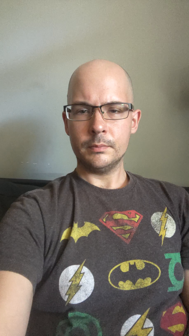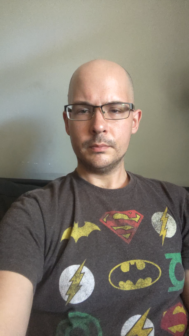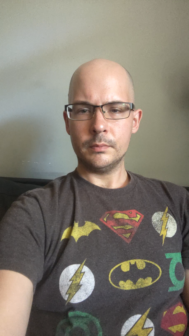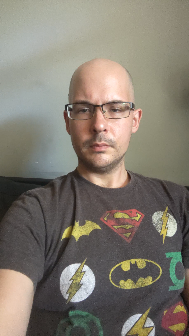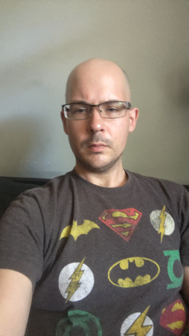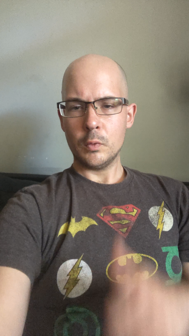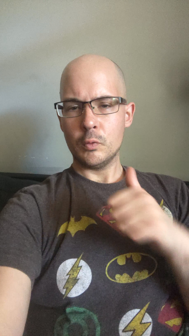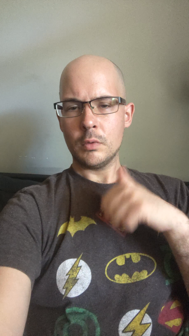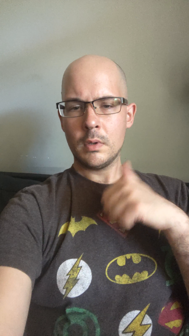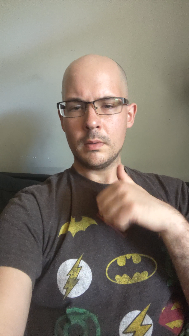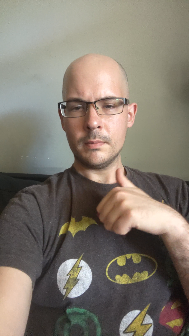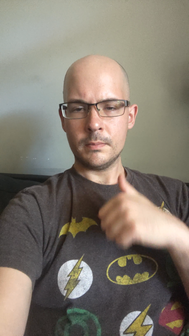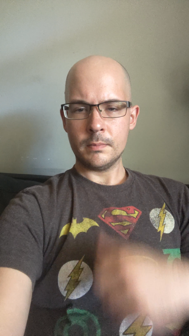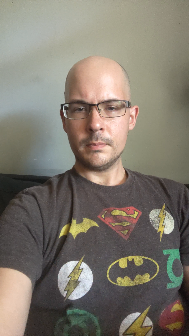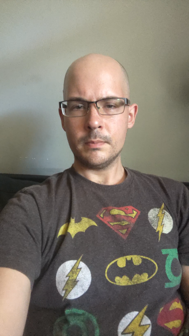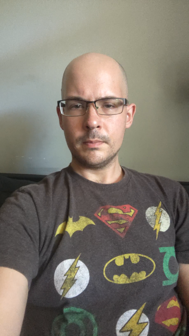rock